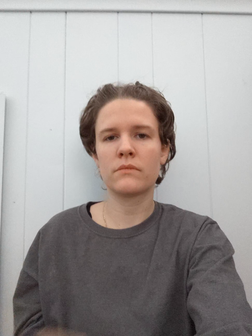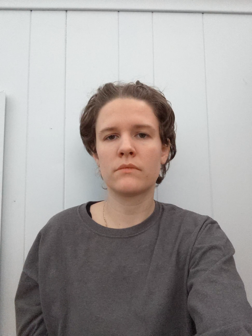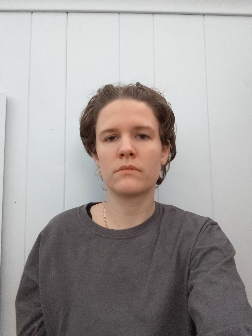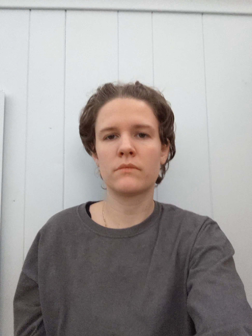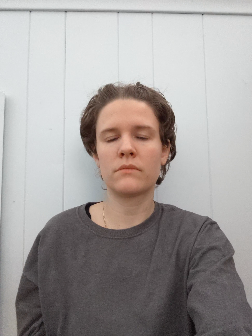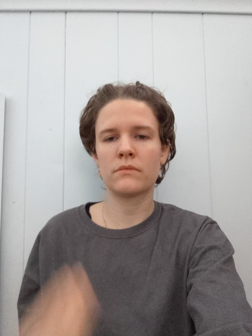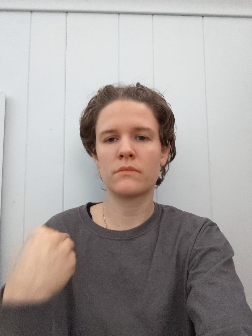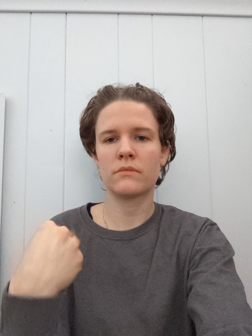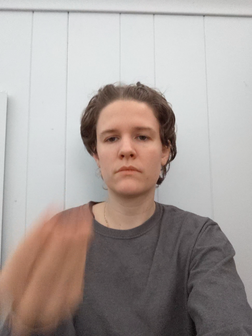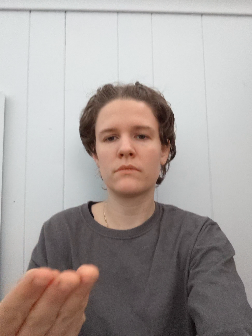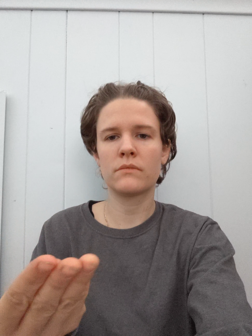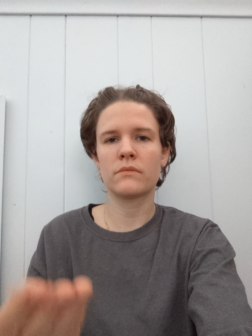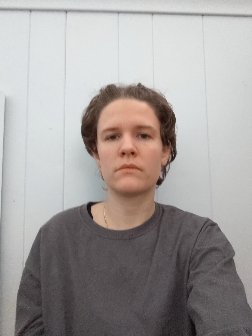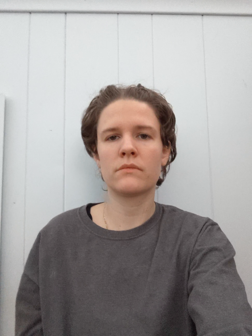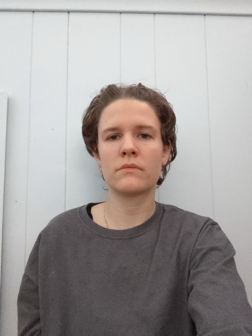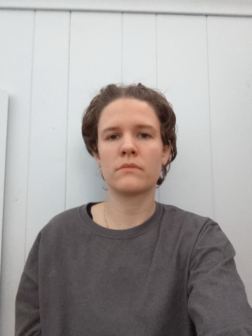give